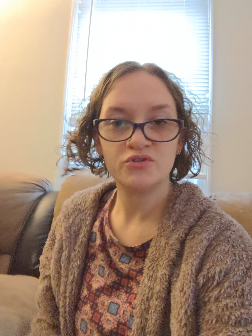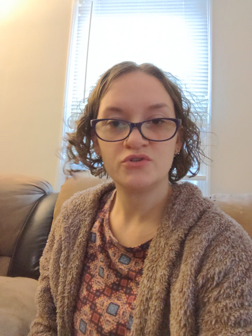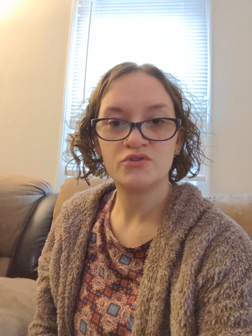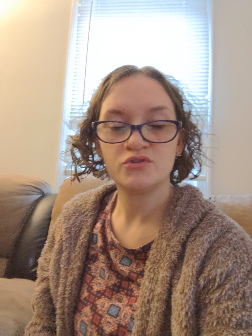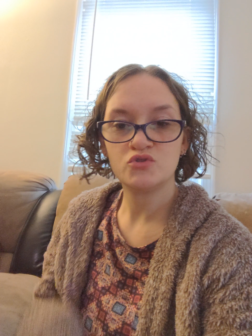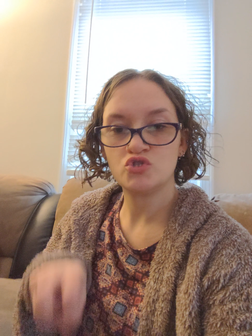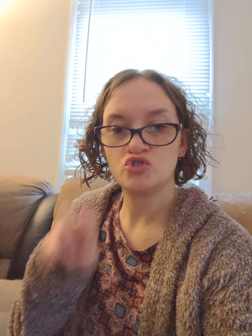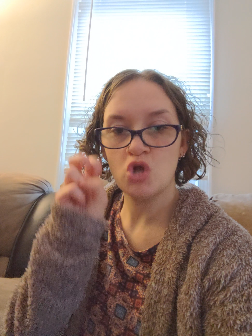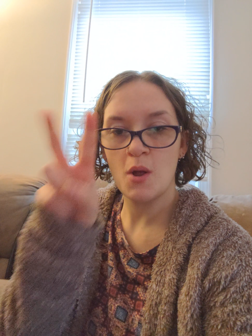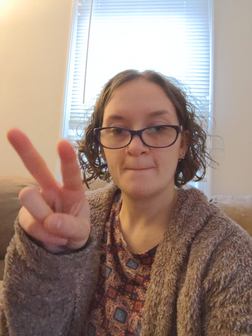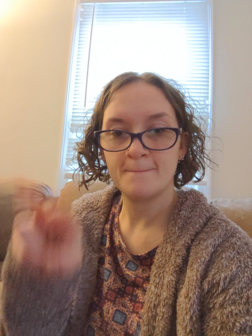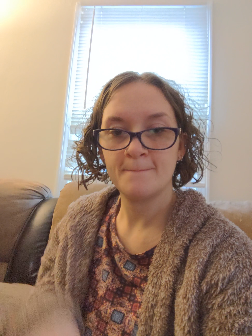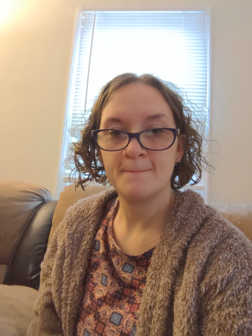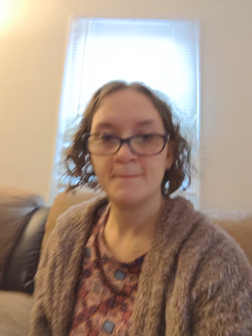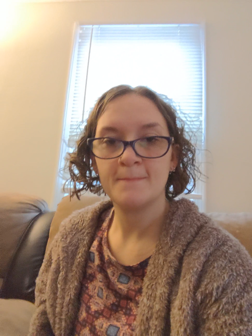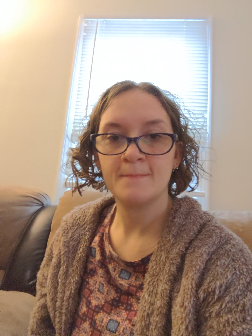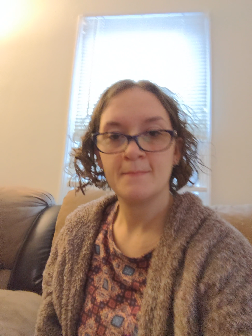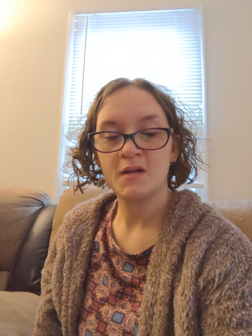jump